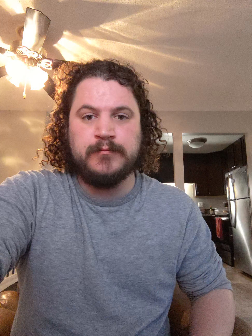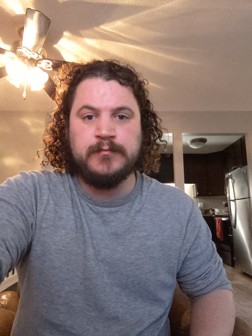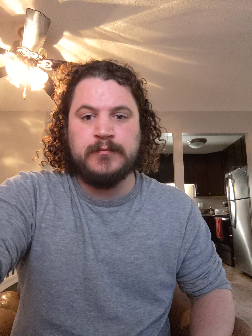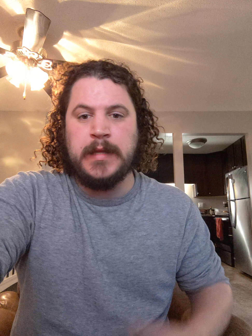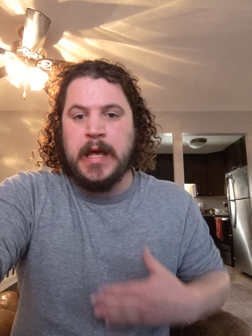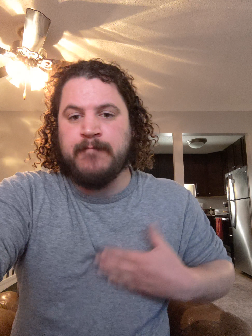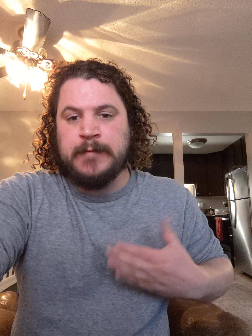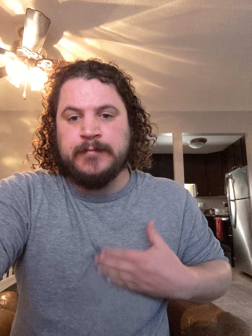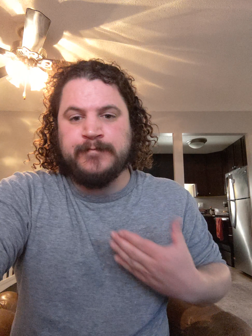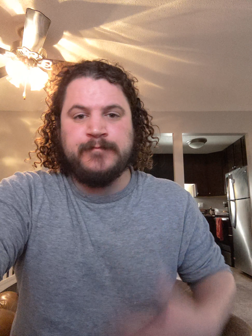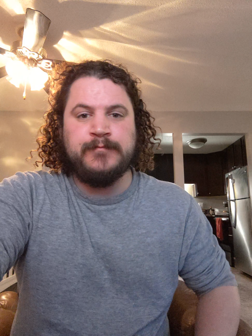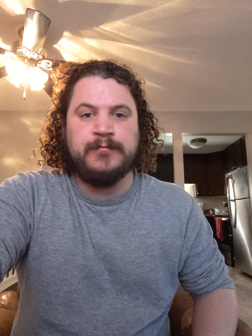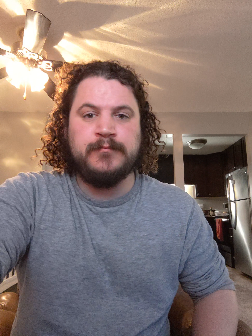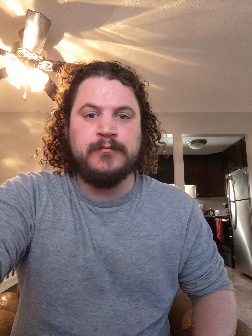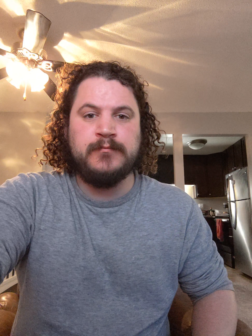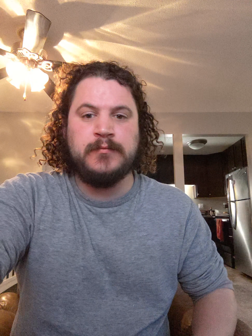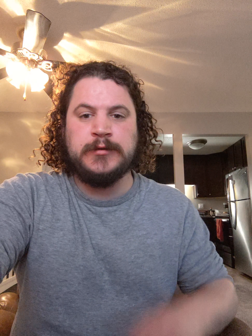happy